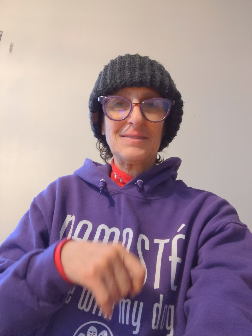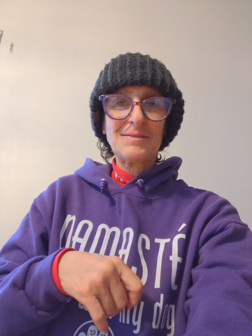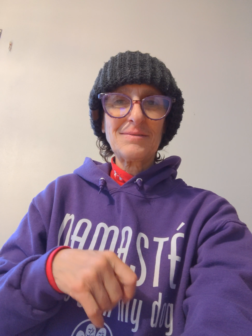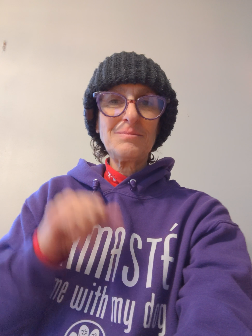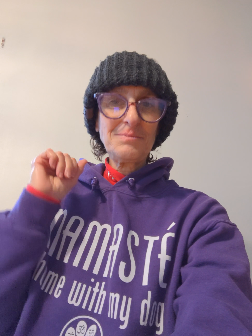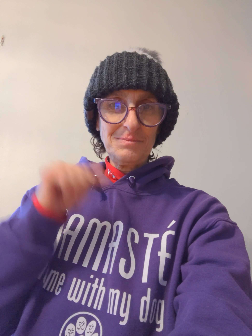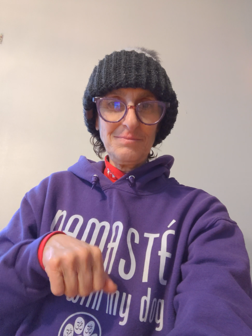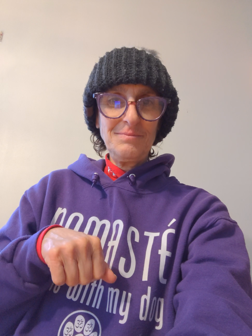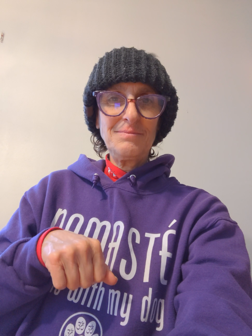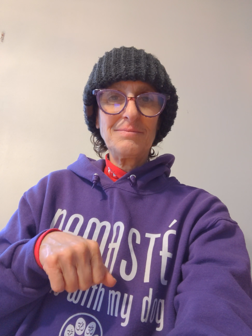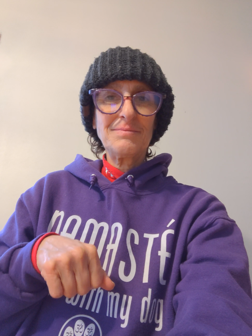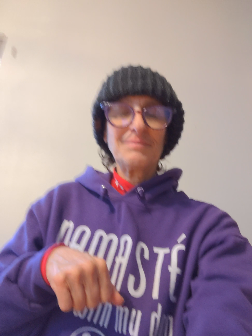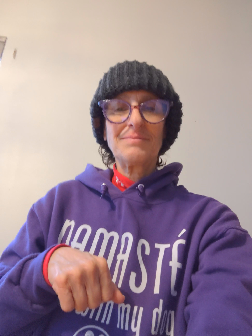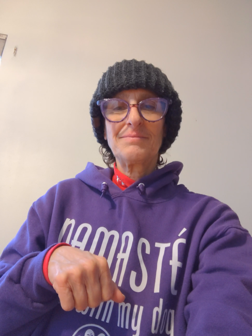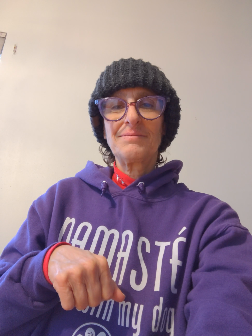can